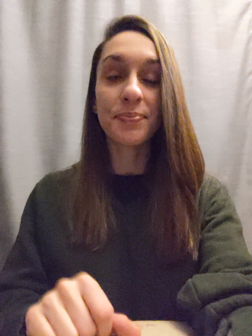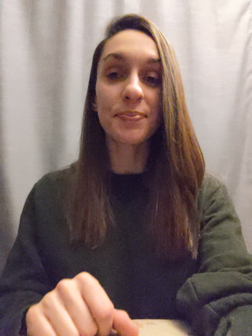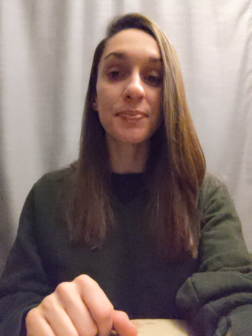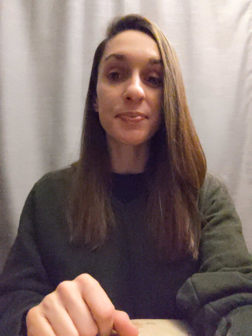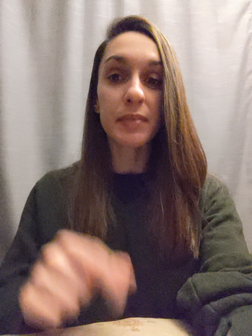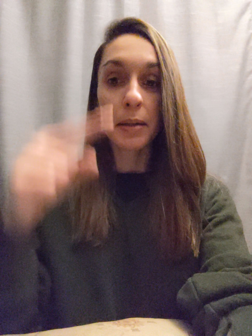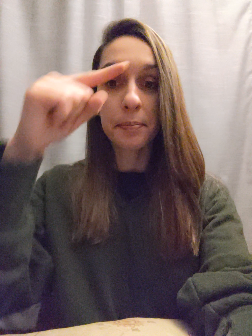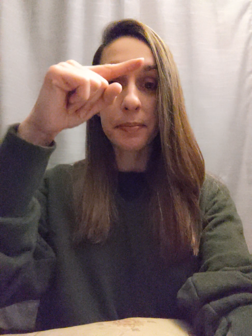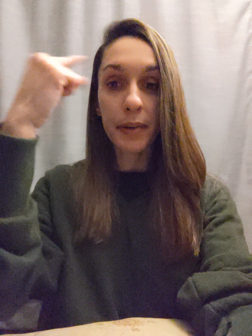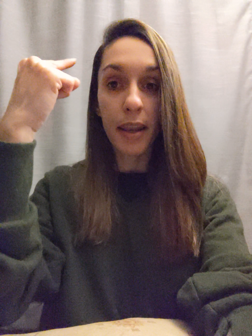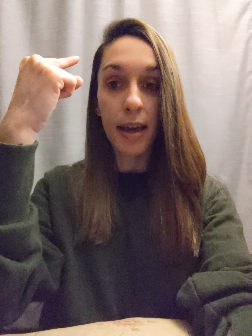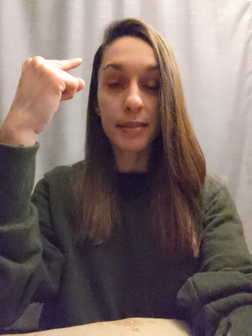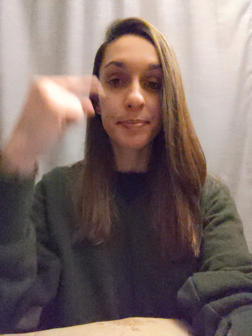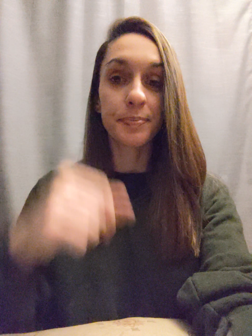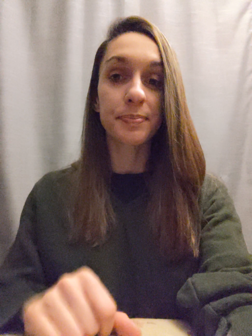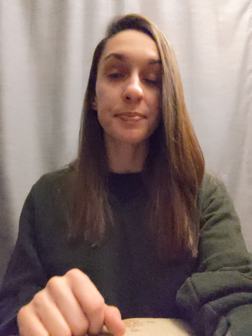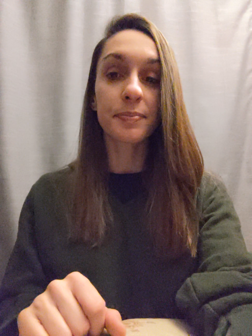black